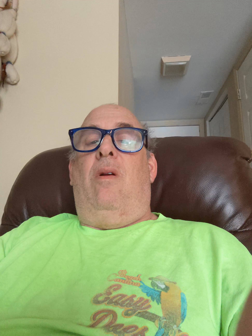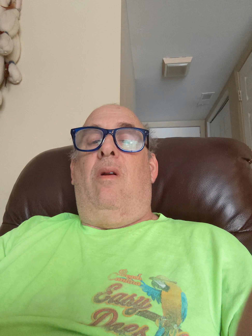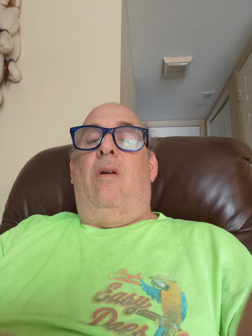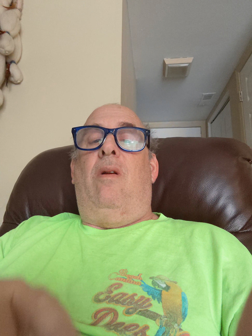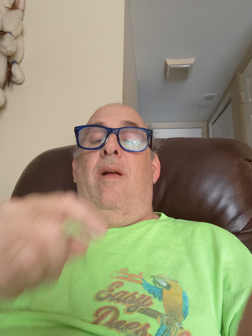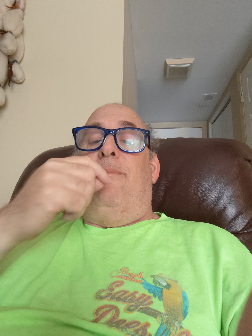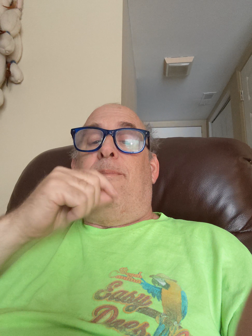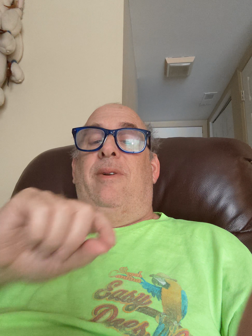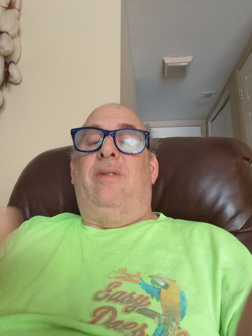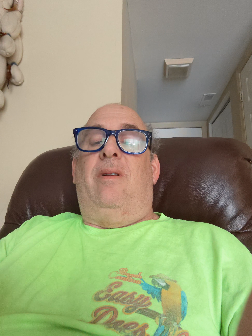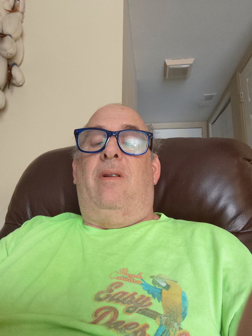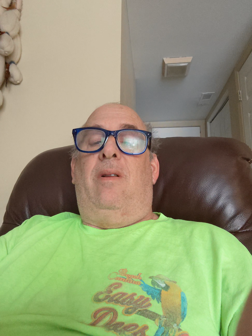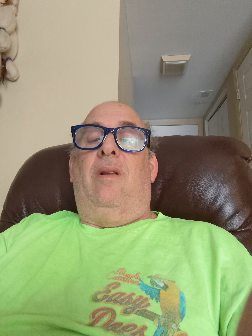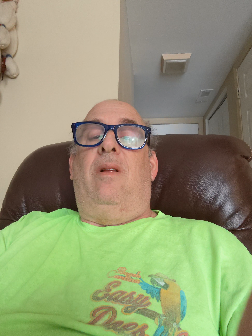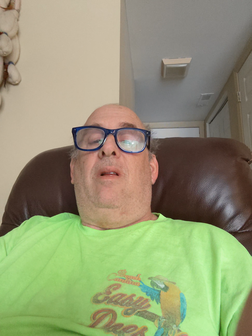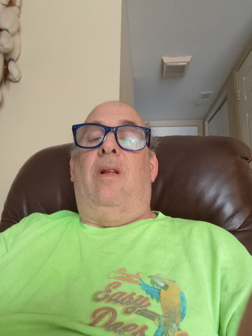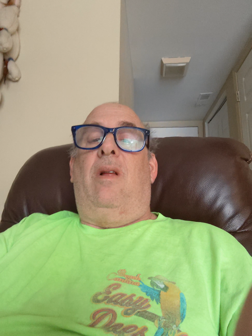pencil